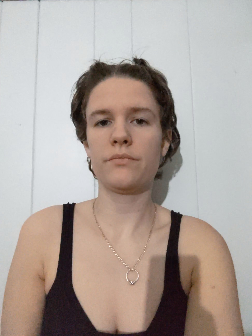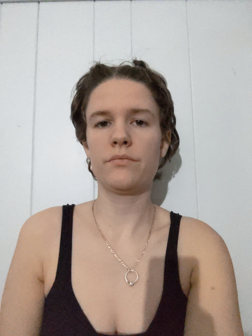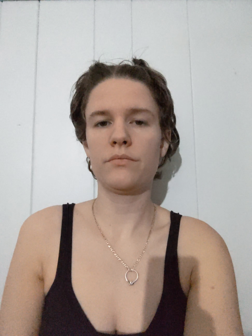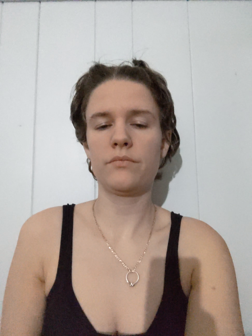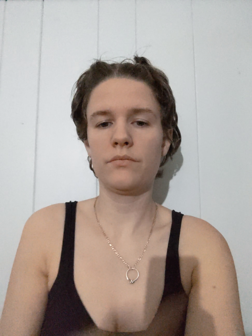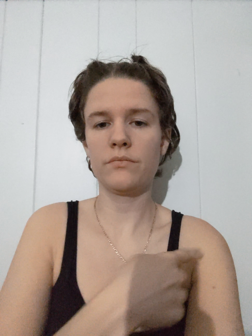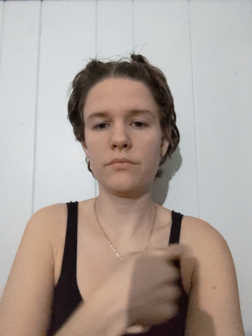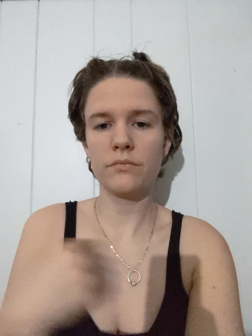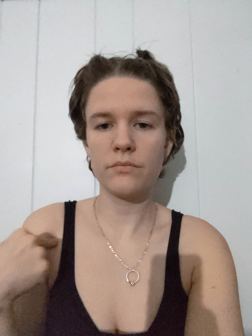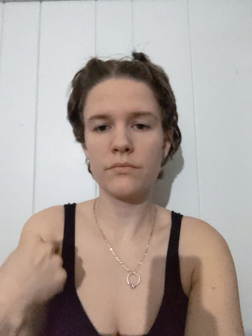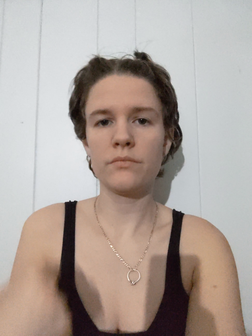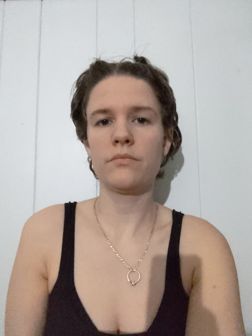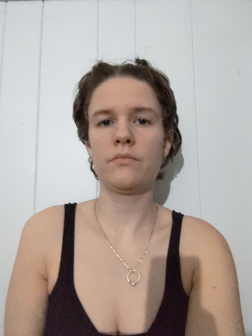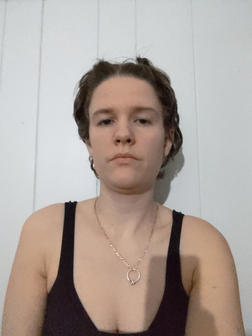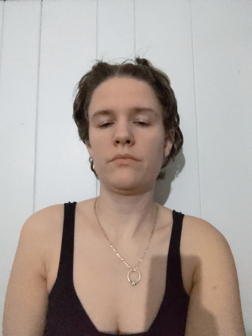we